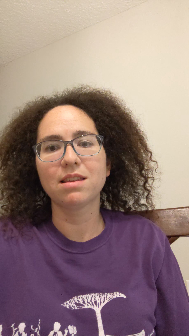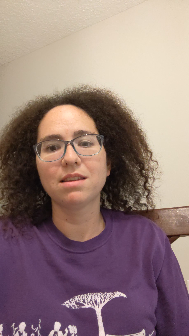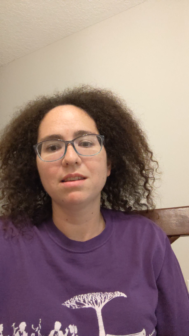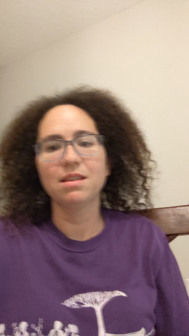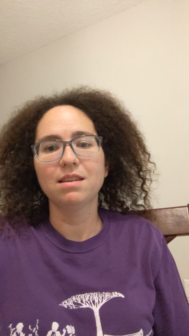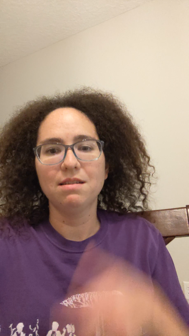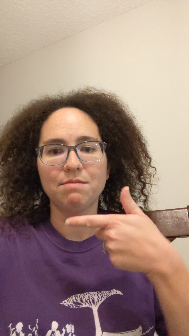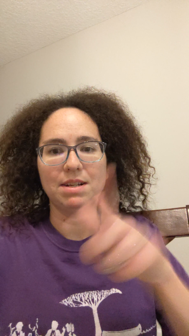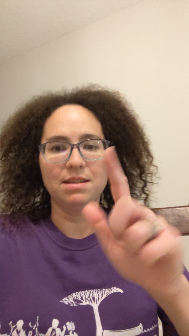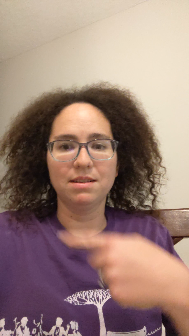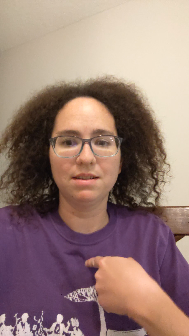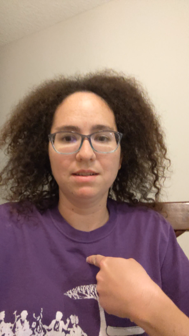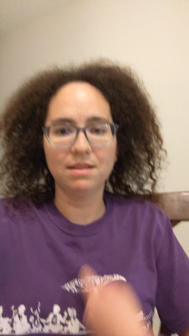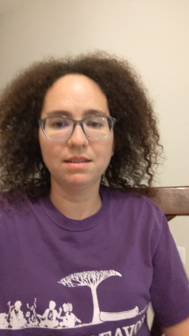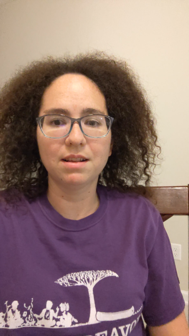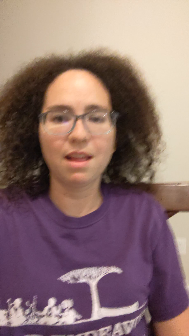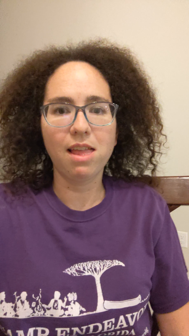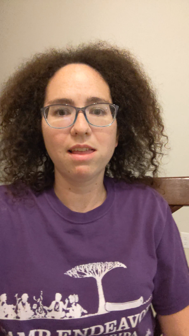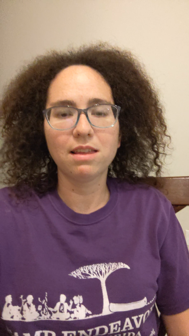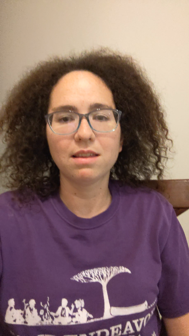let me